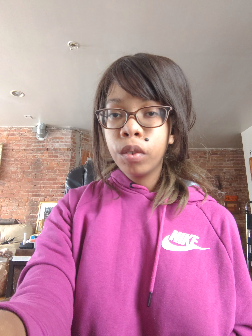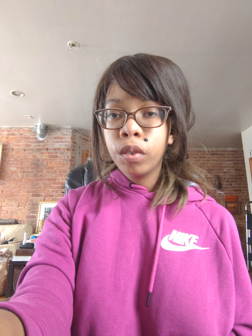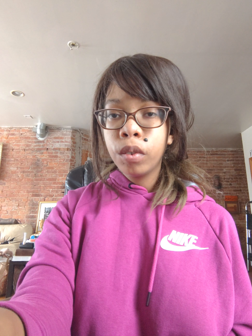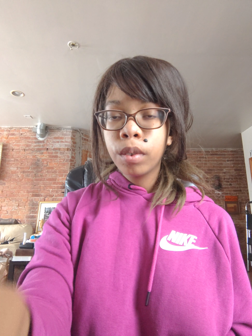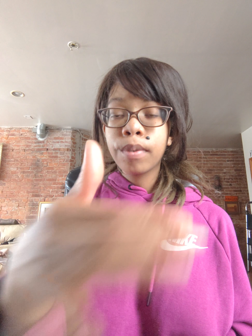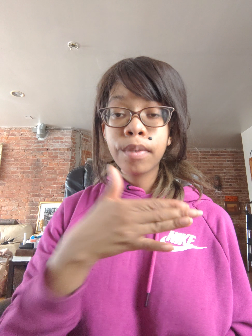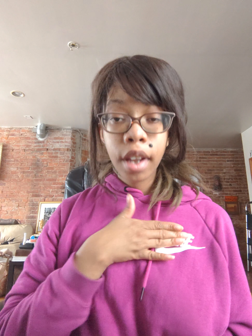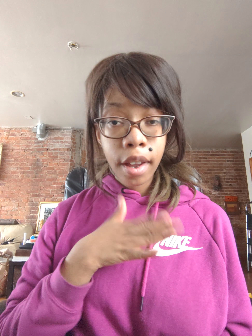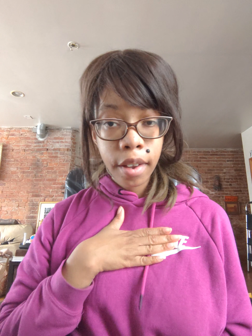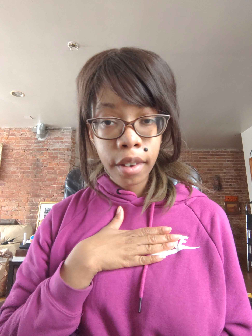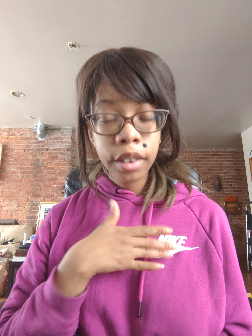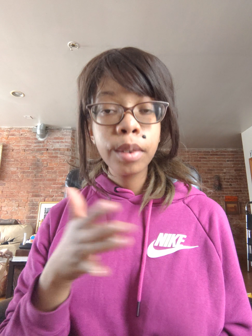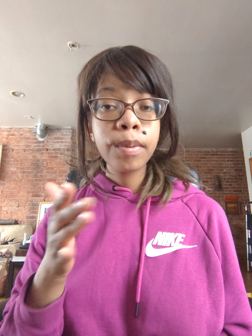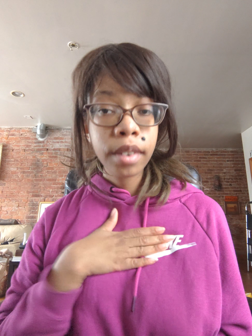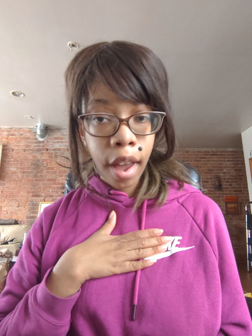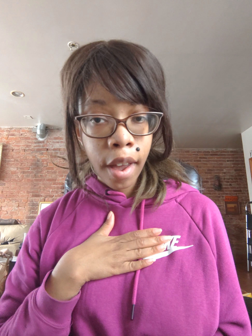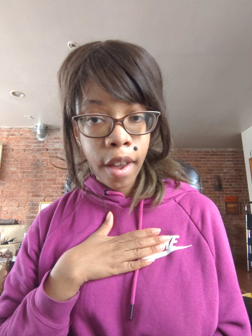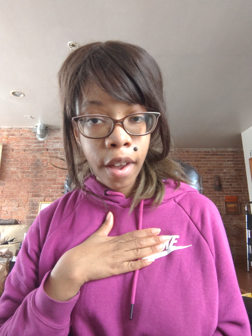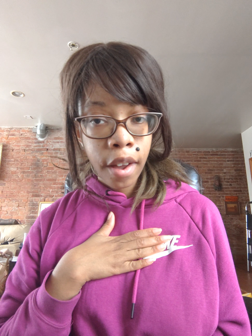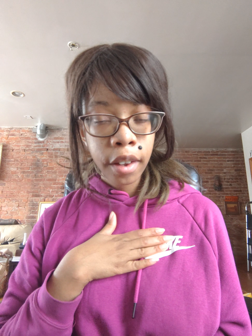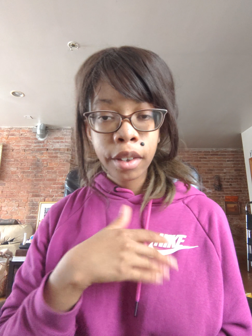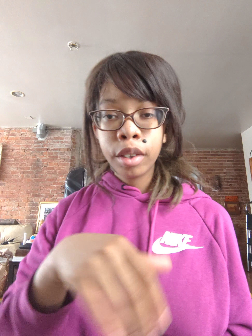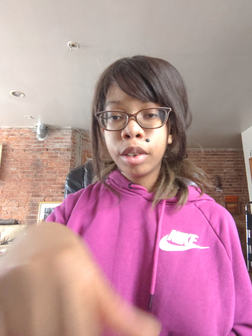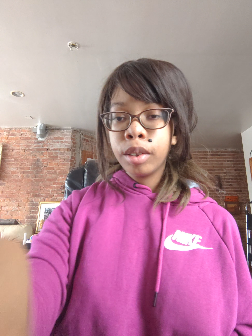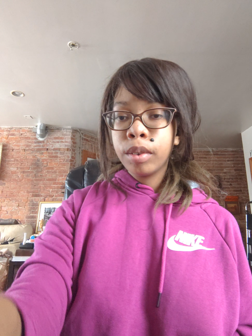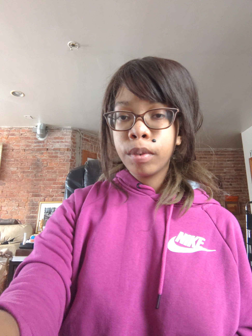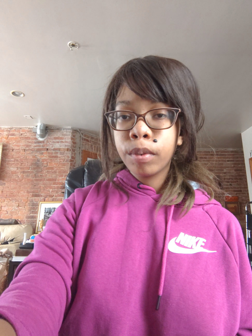my